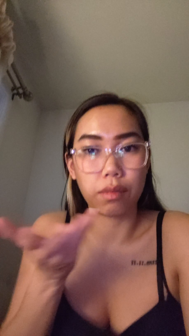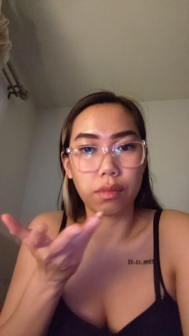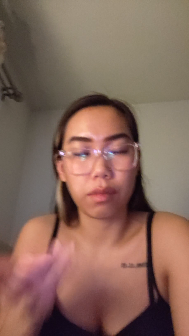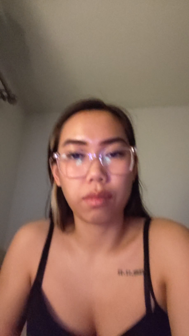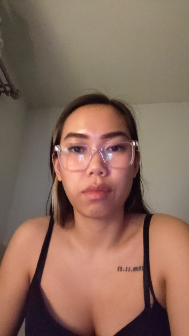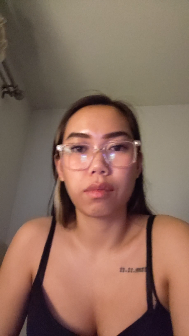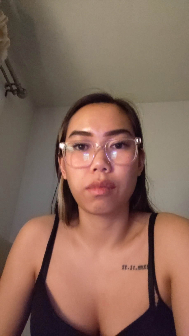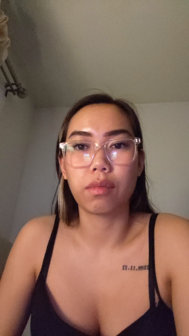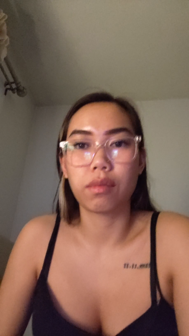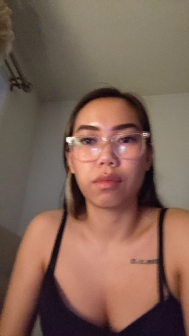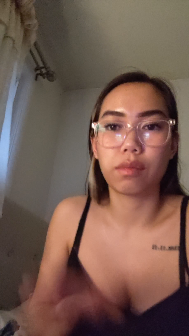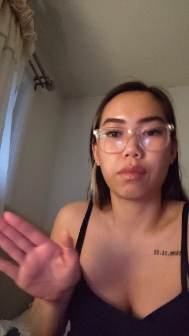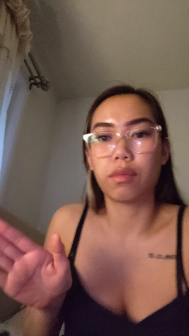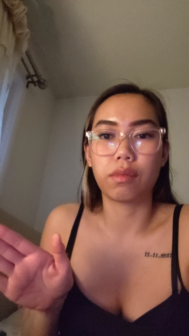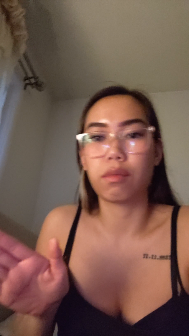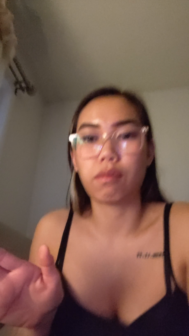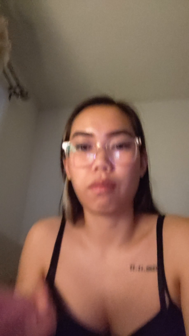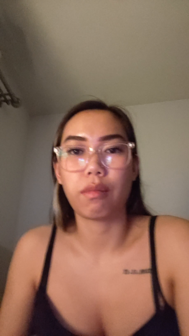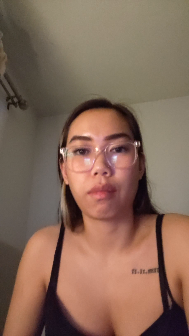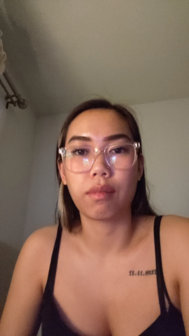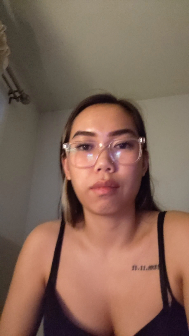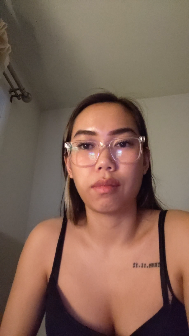penguin